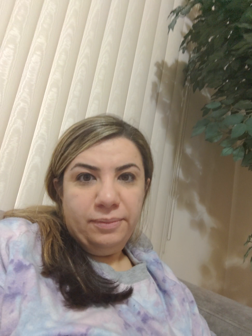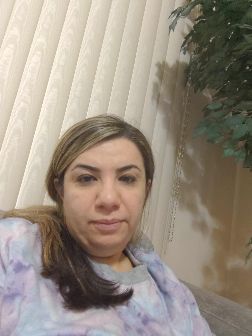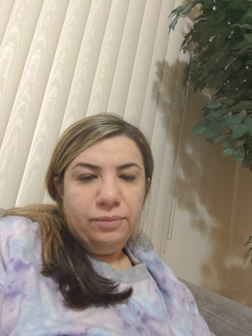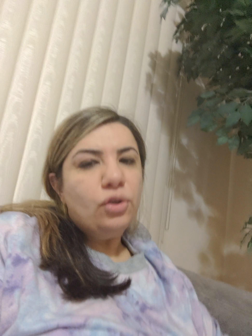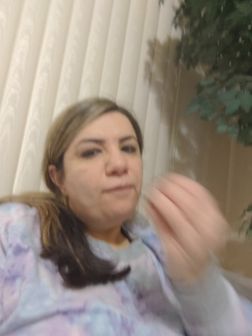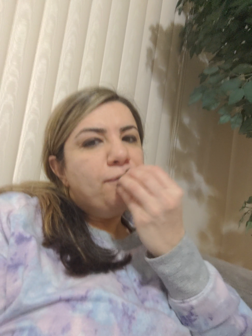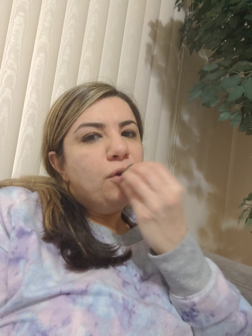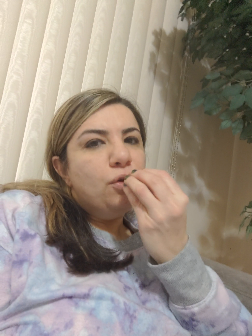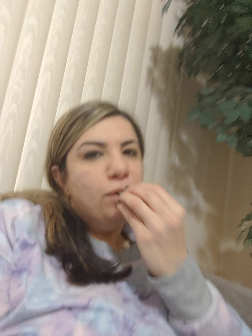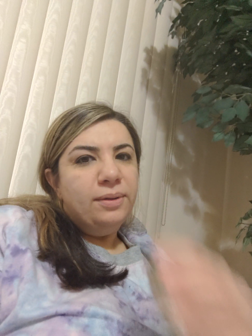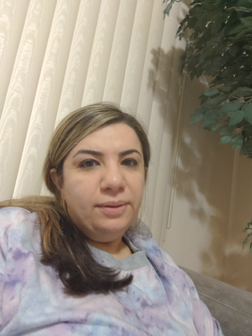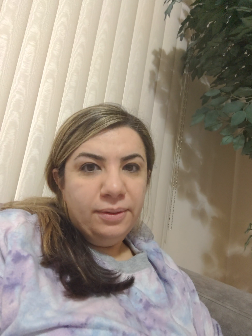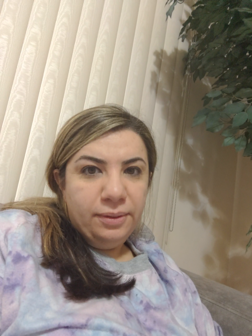food